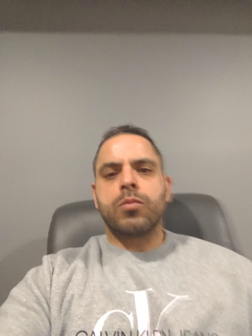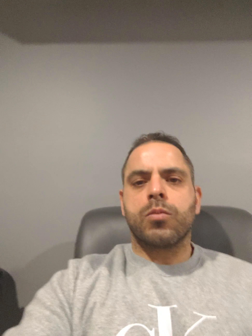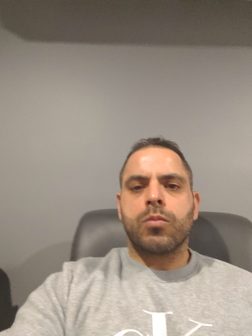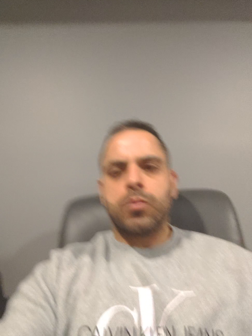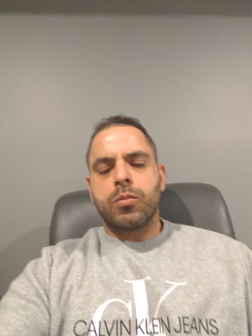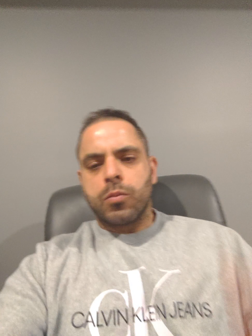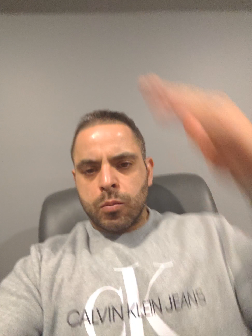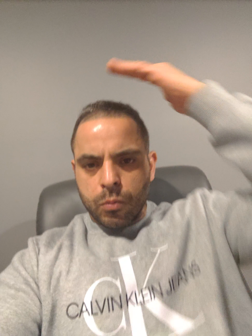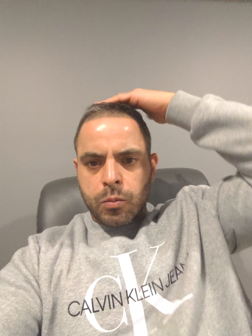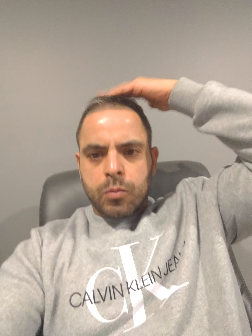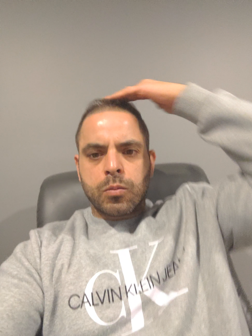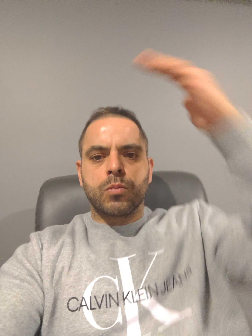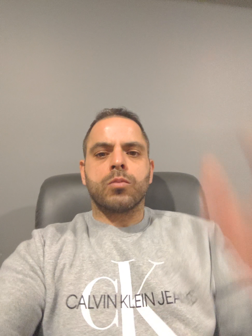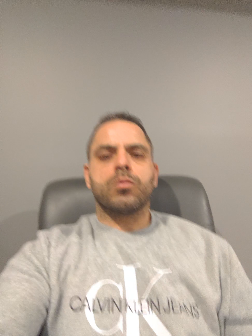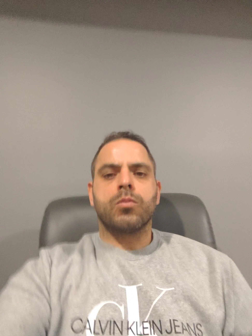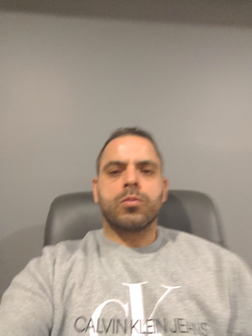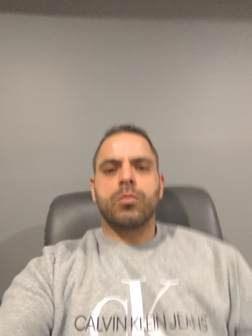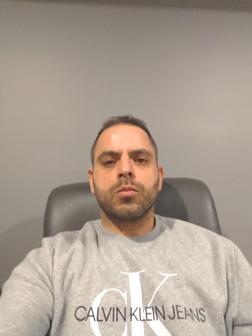hat